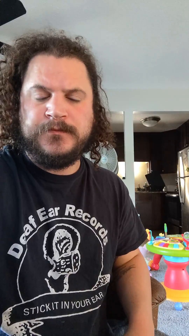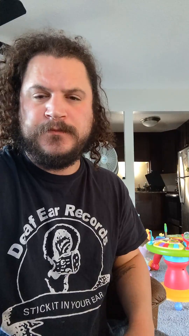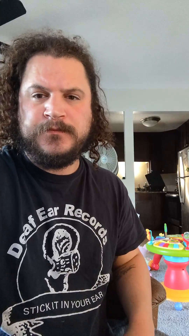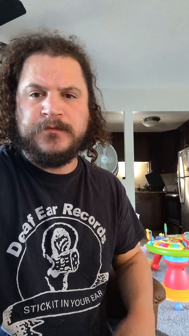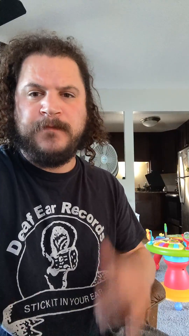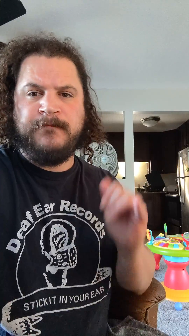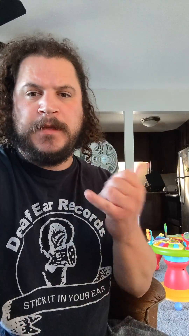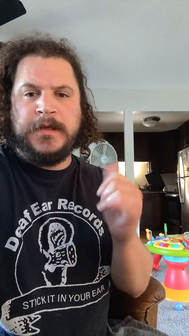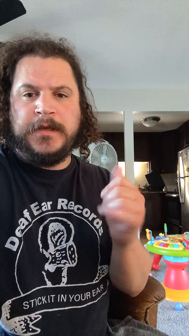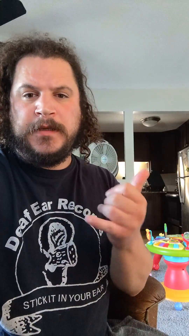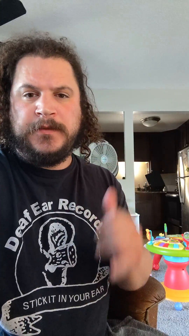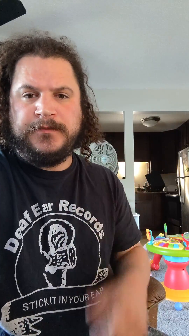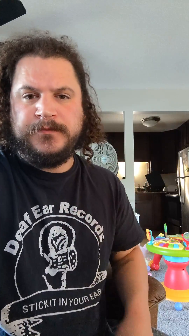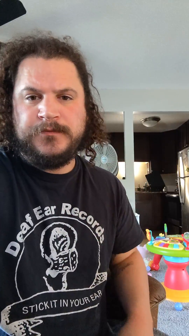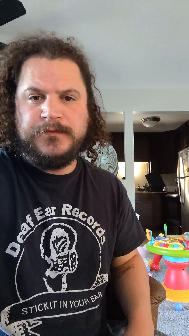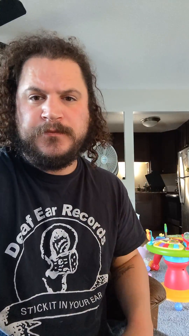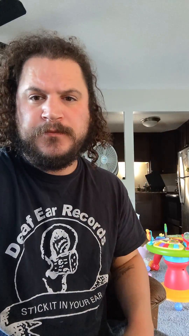play